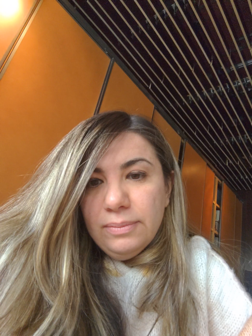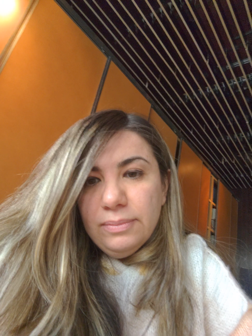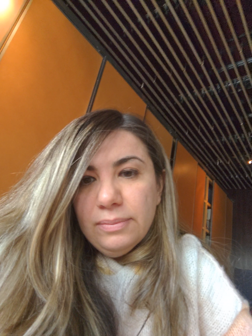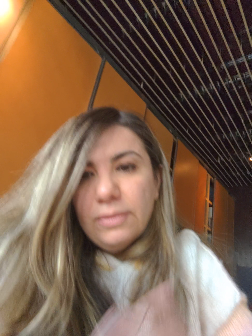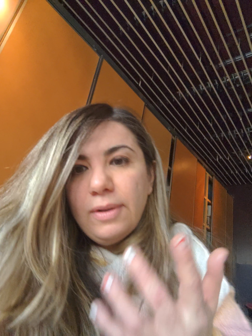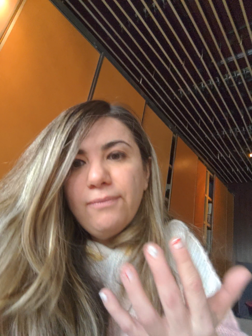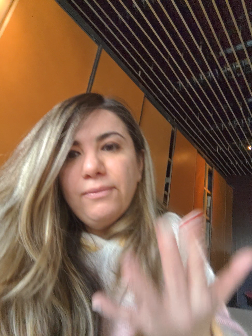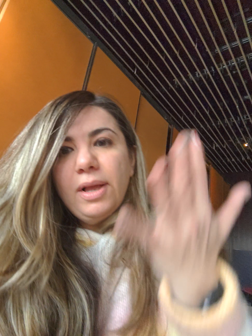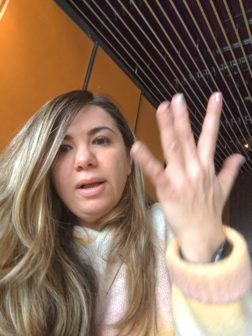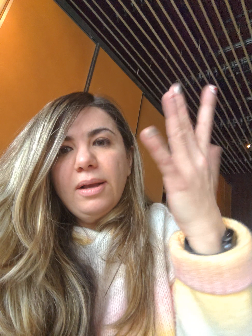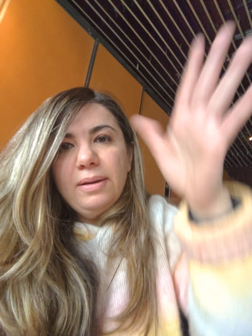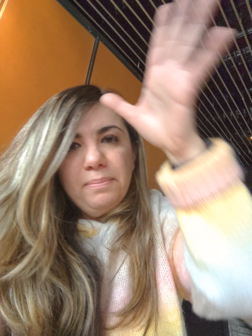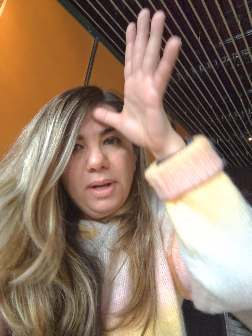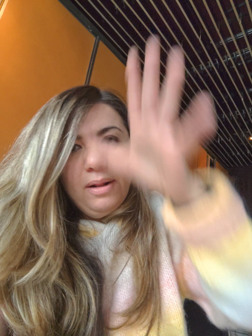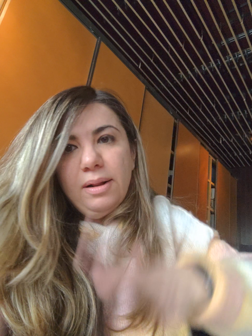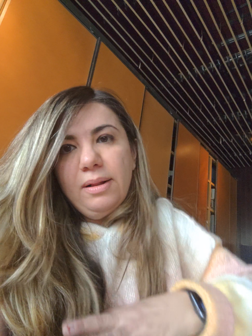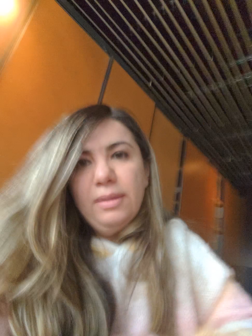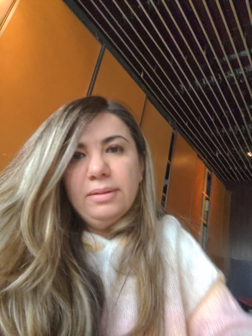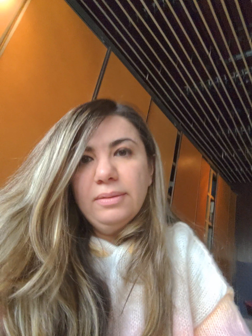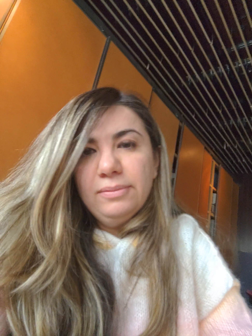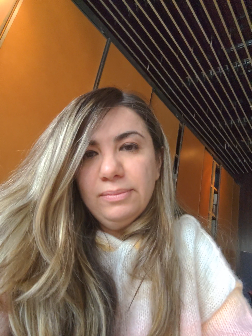fireman